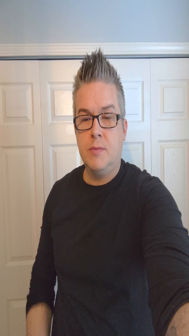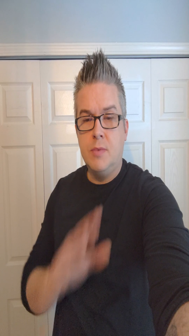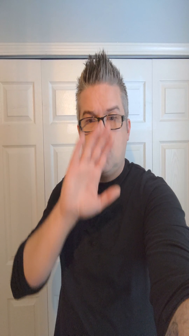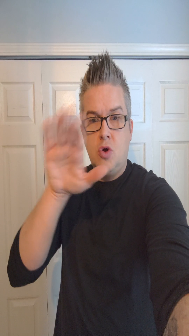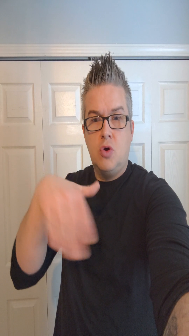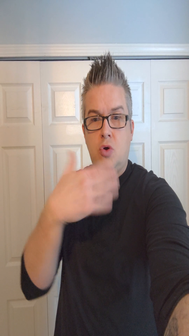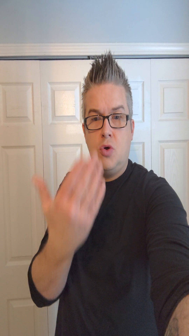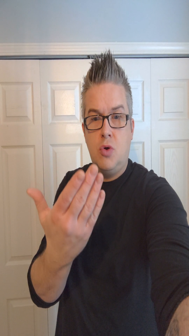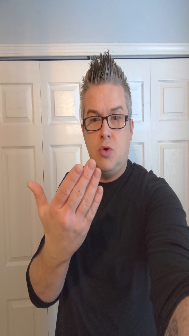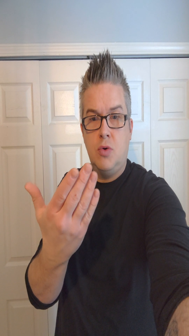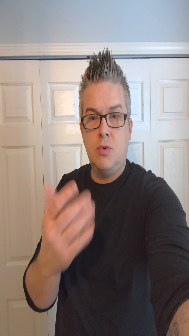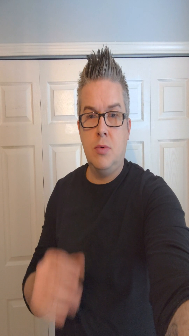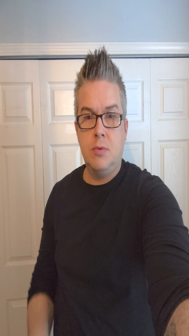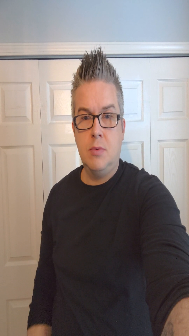all